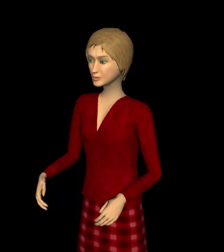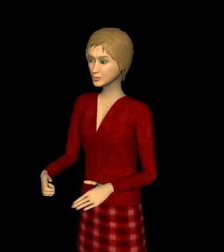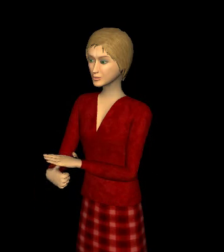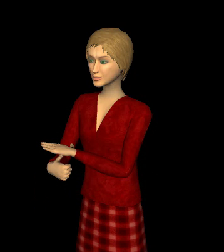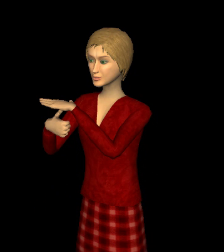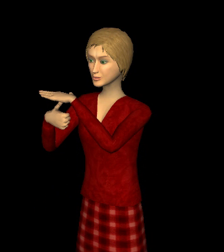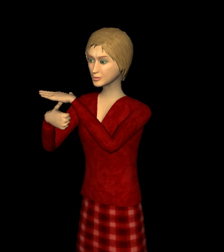عاصمة